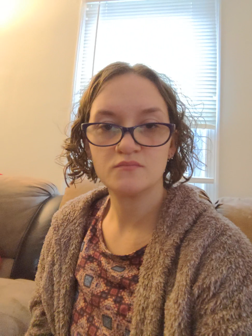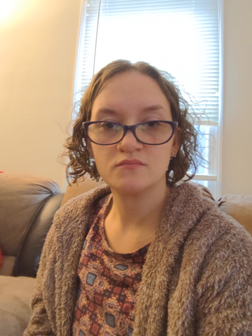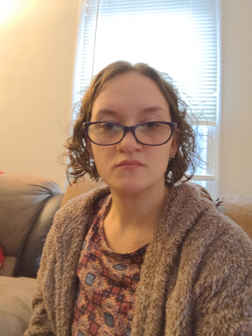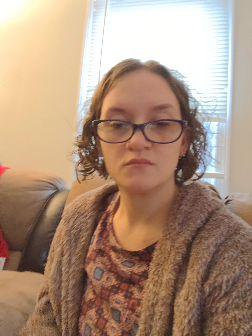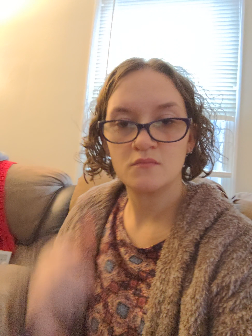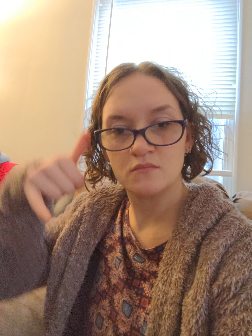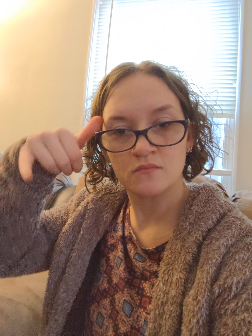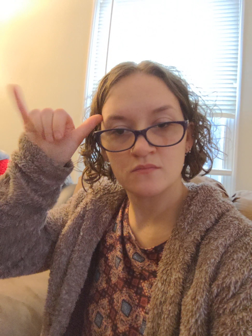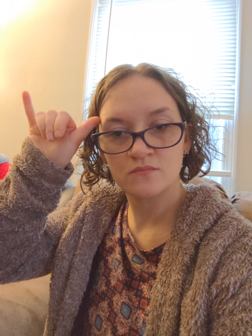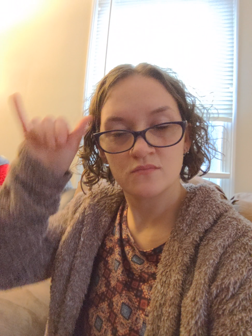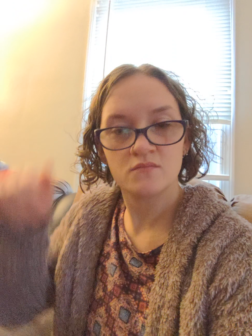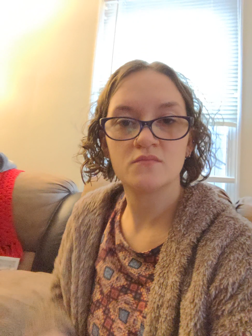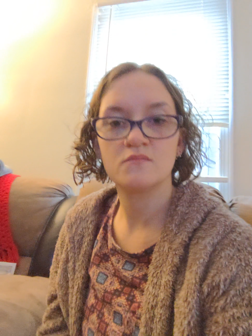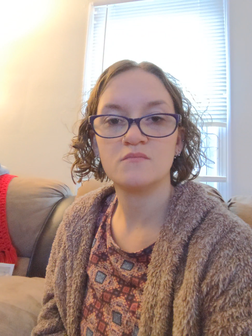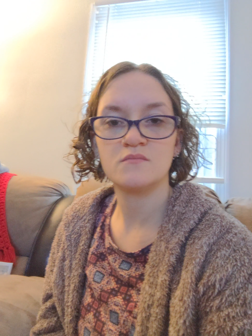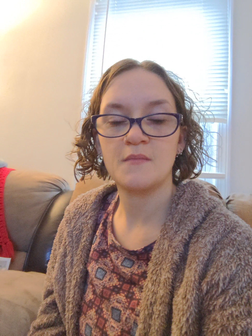cow